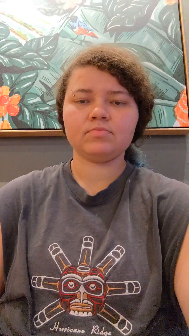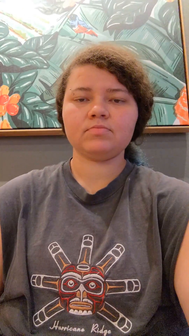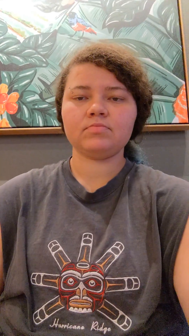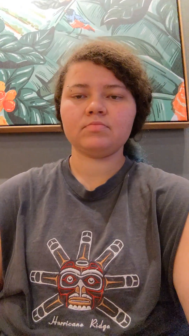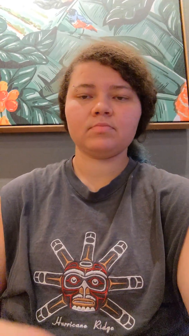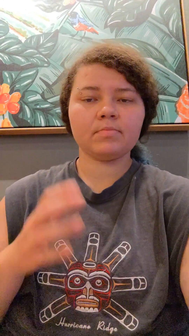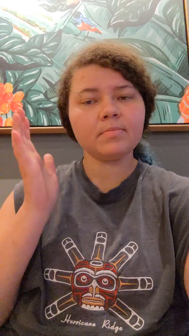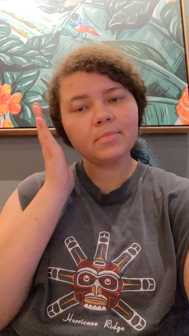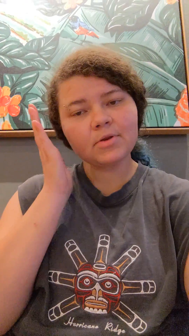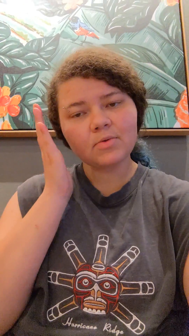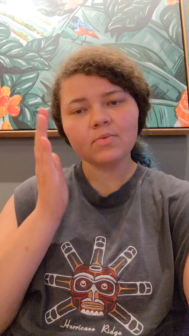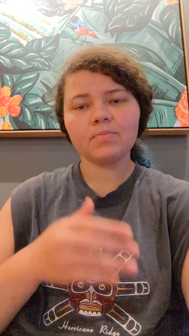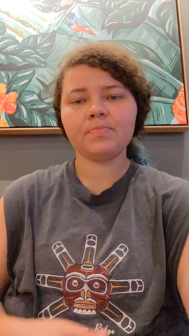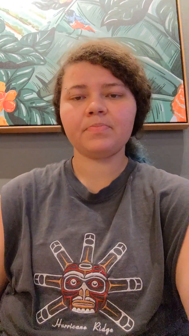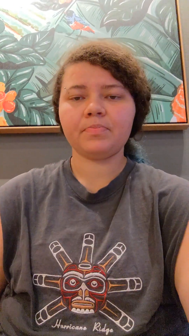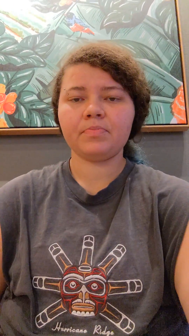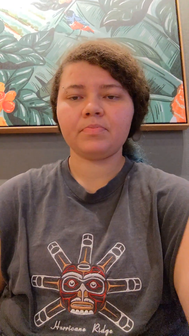pillow